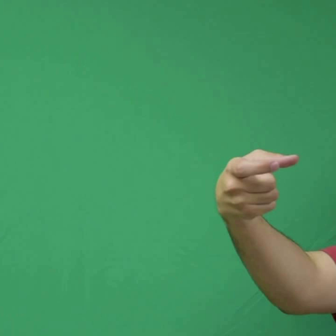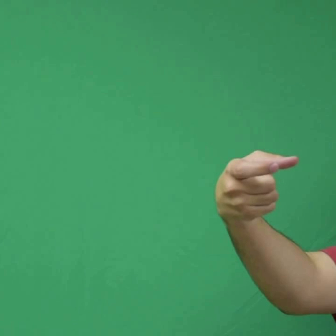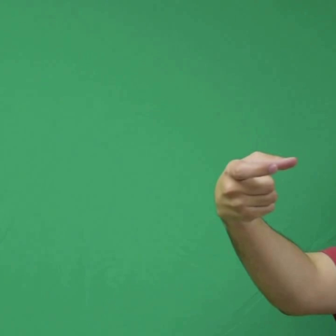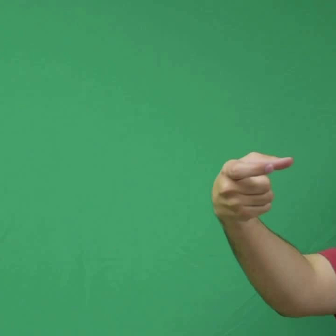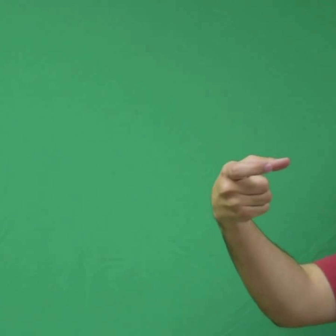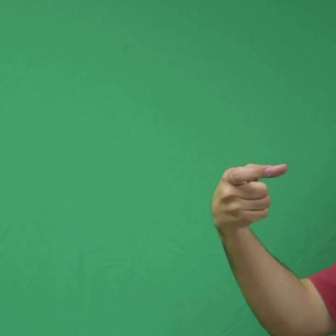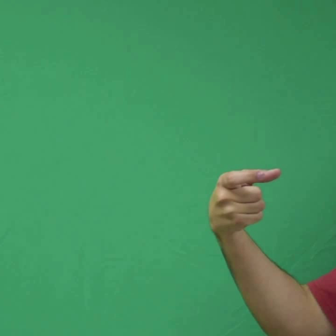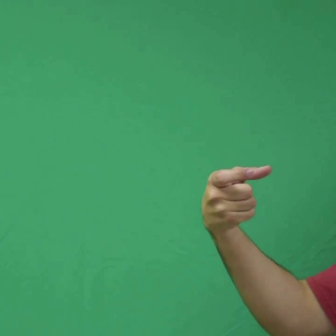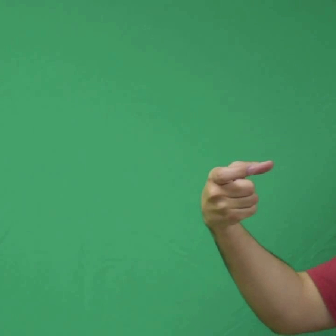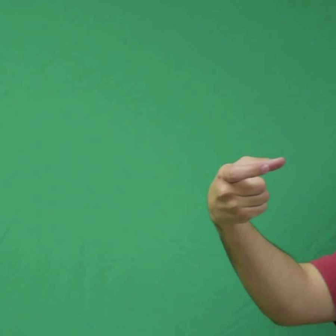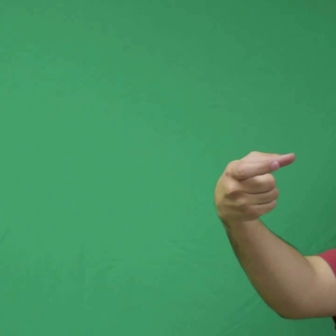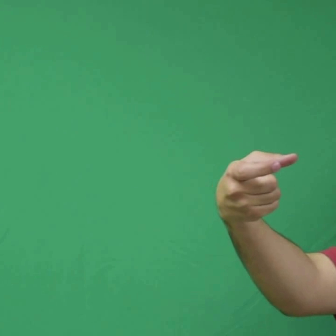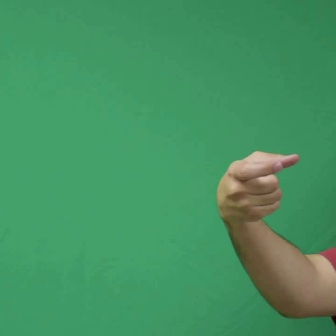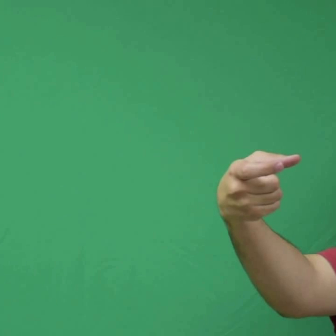X